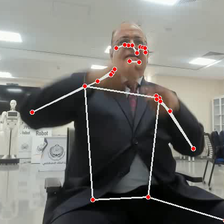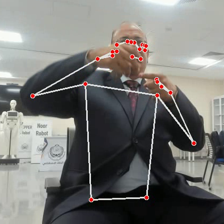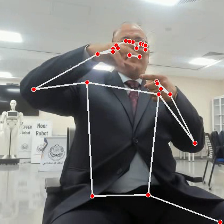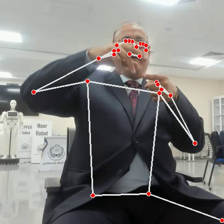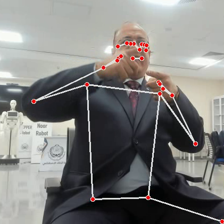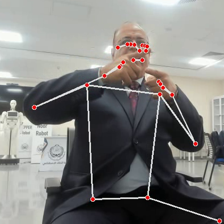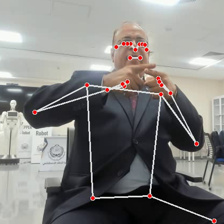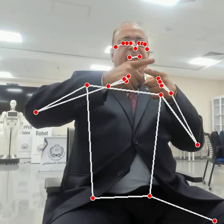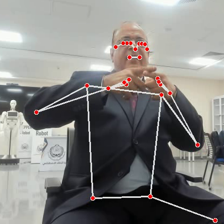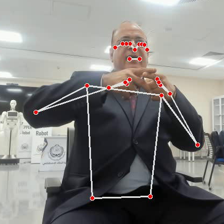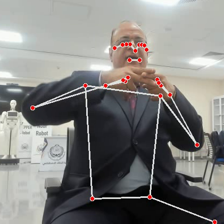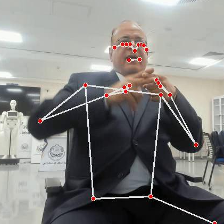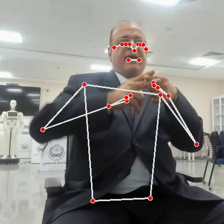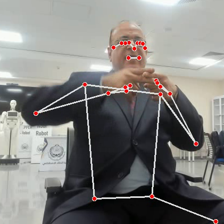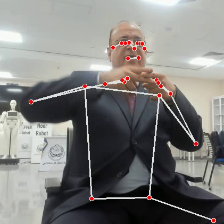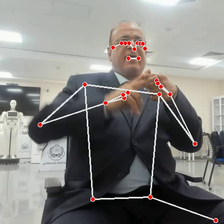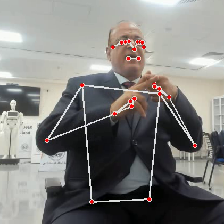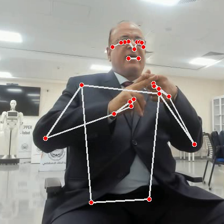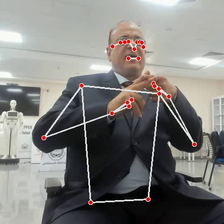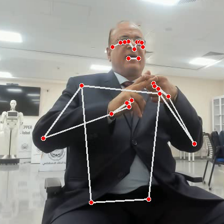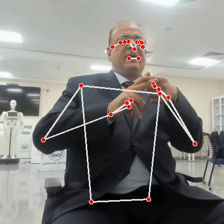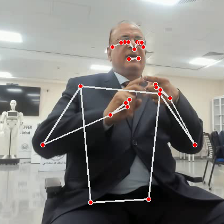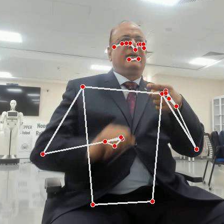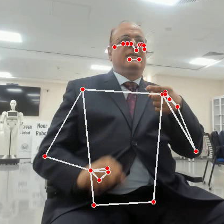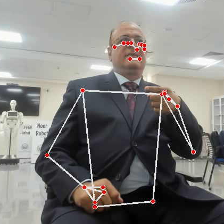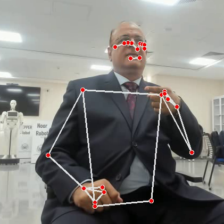sbak